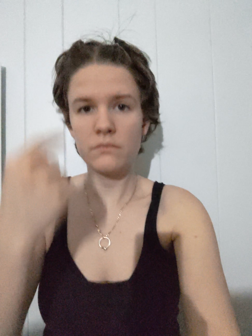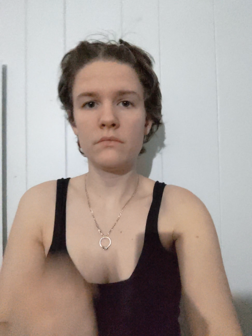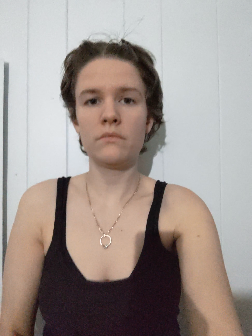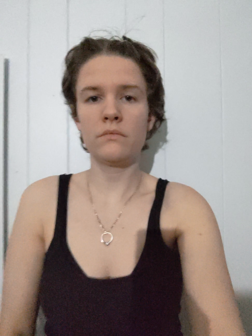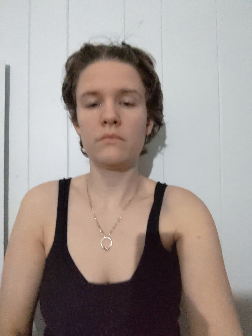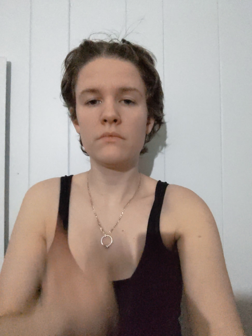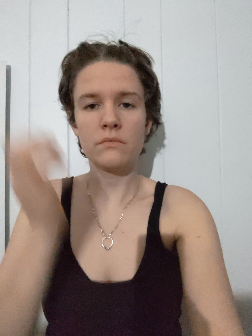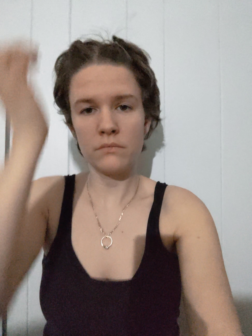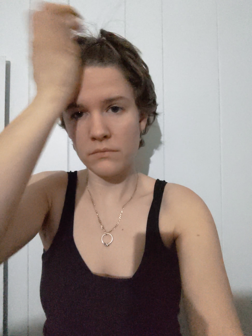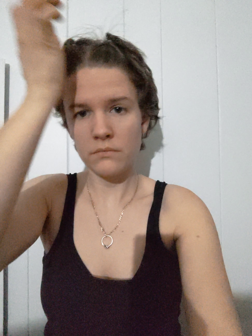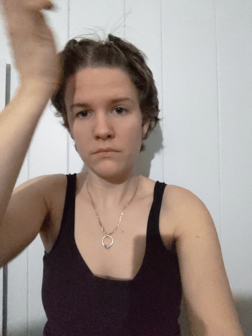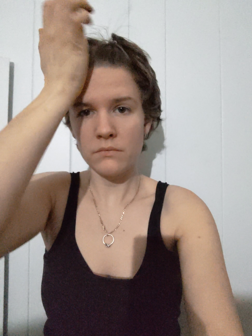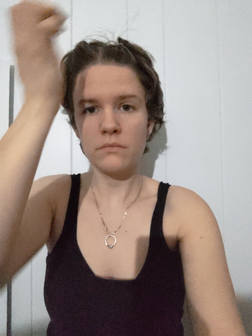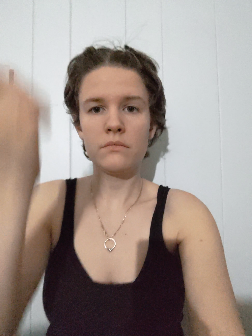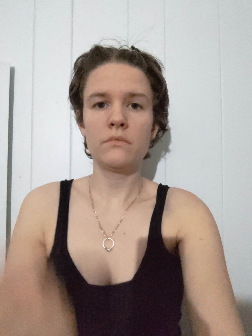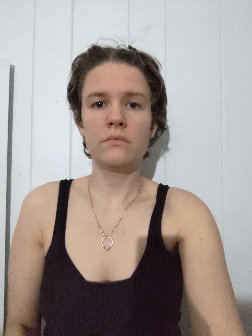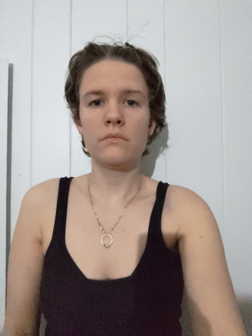garbage